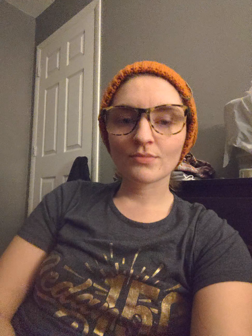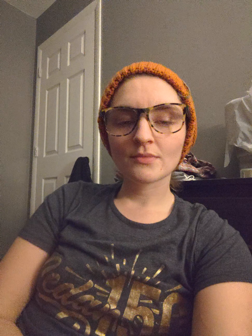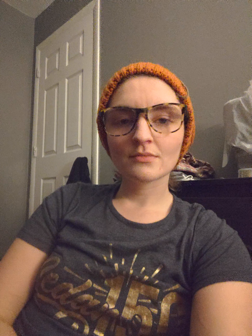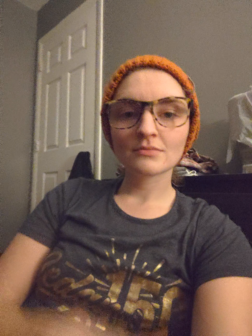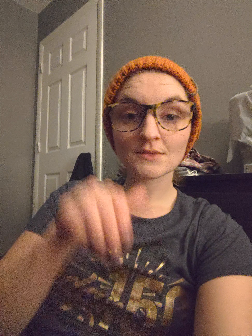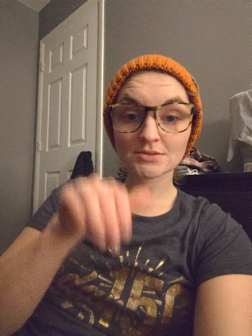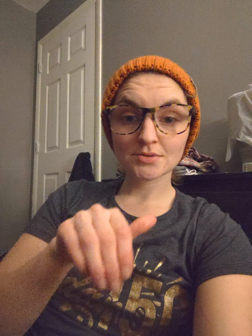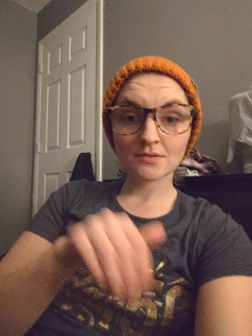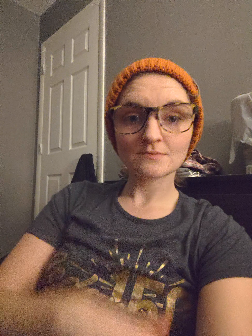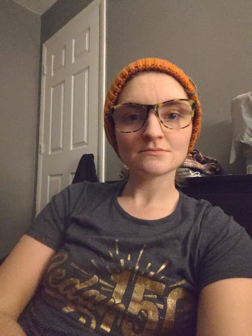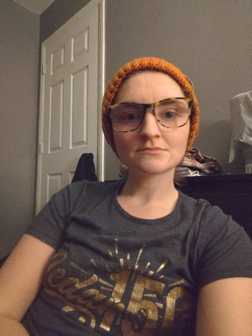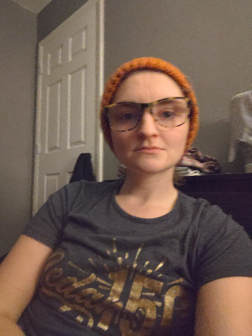night